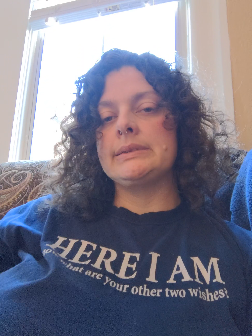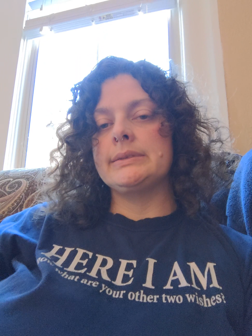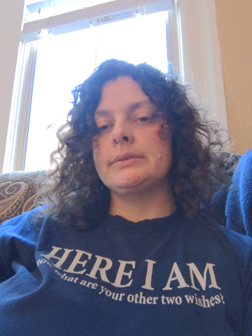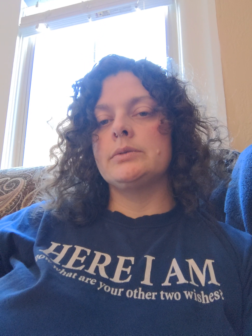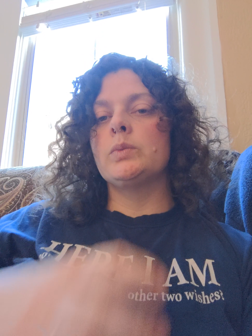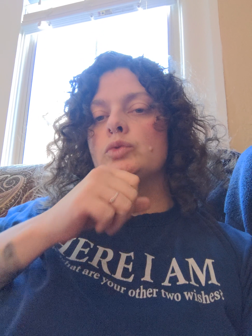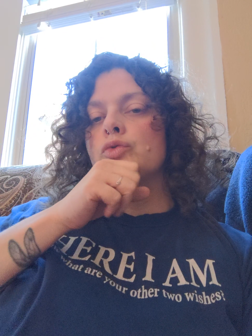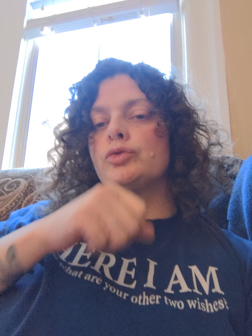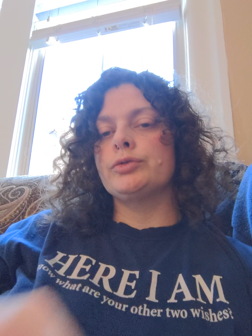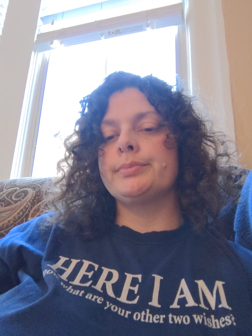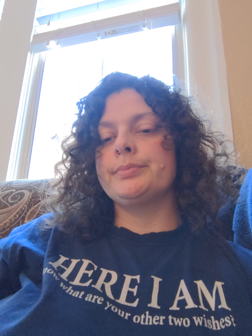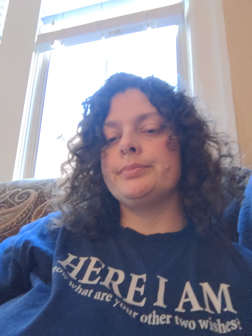orange